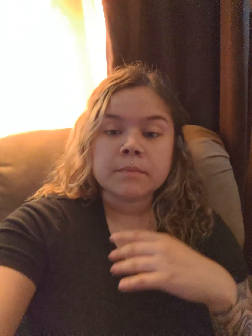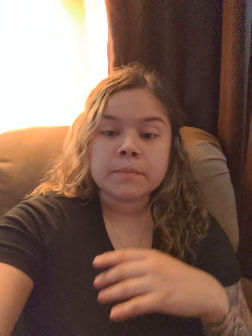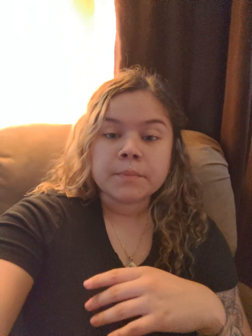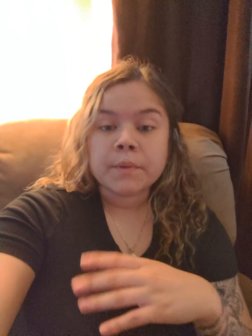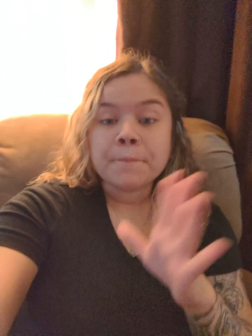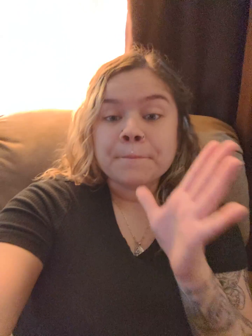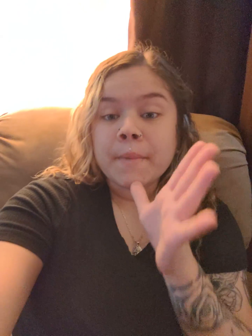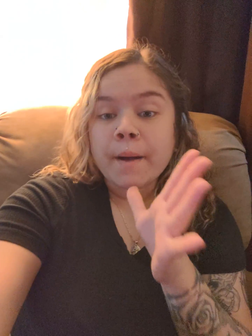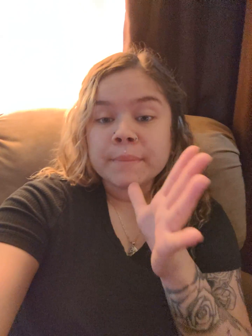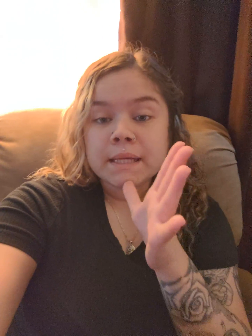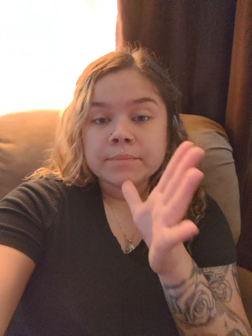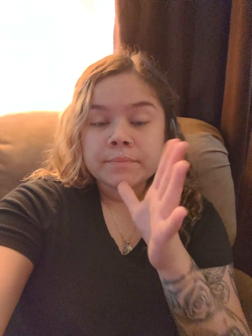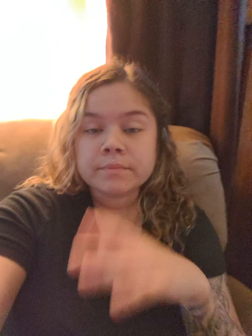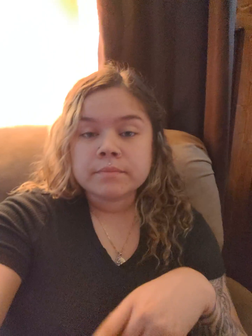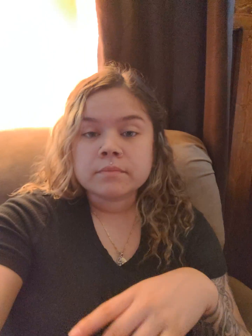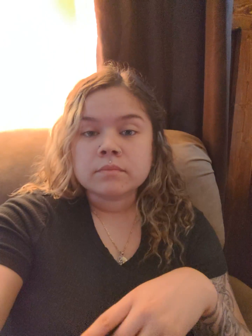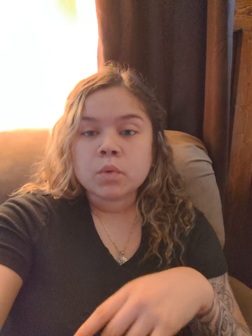mommy